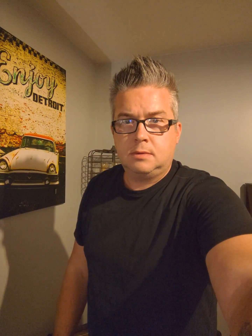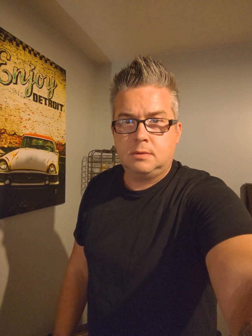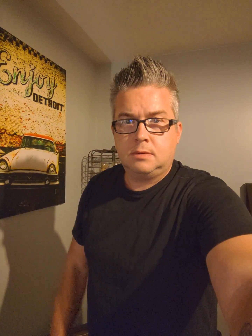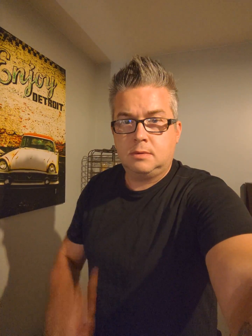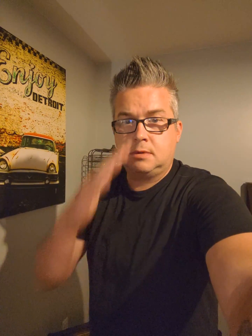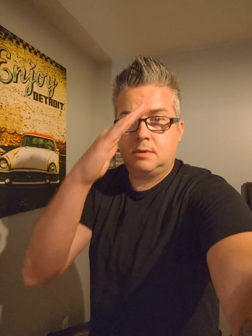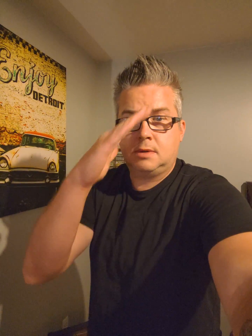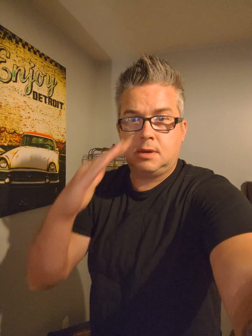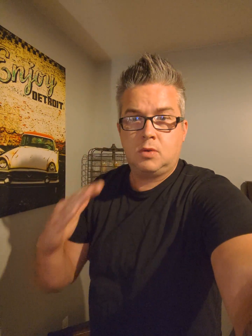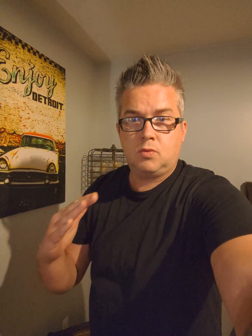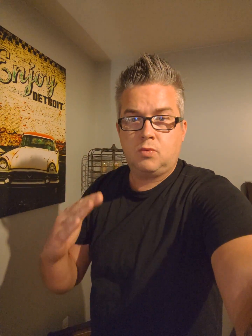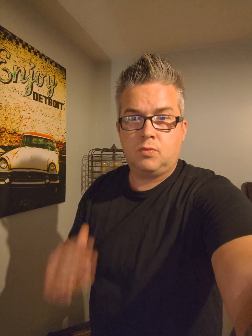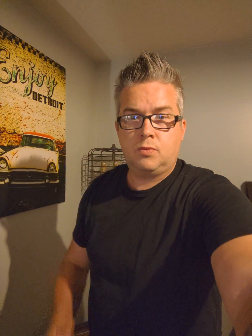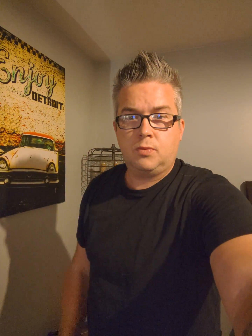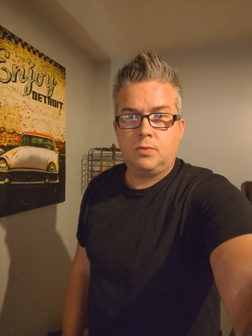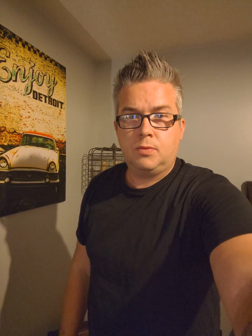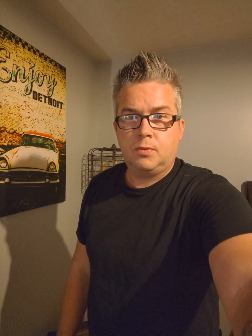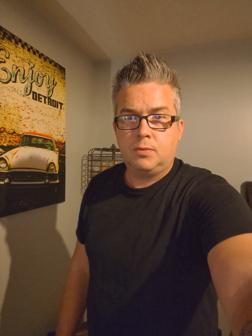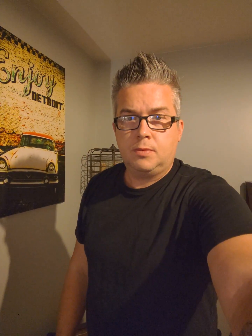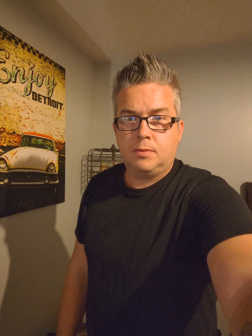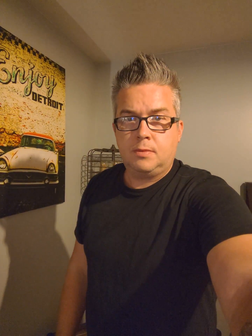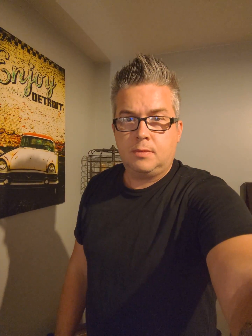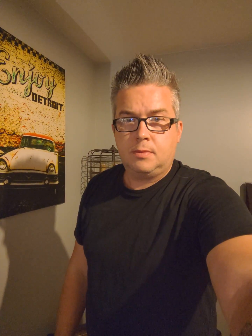roof